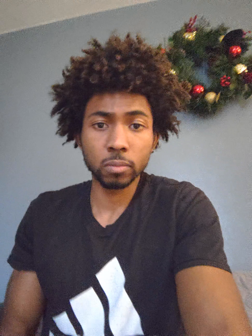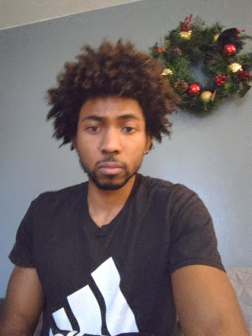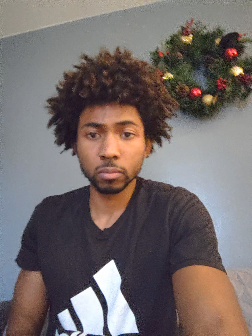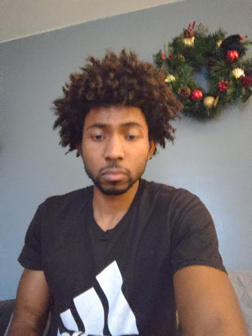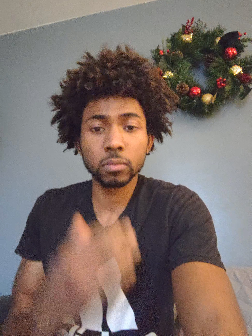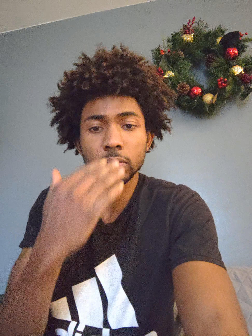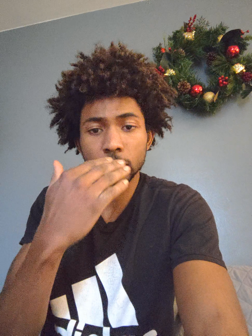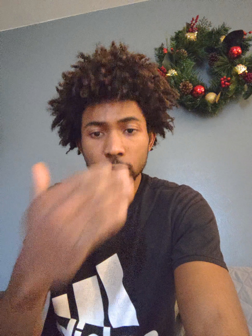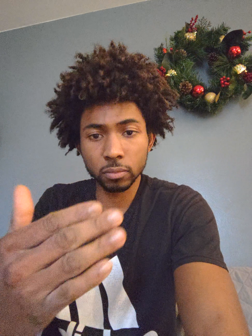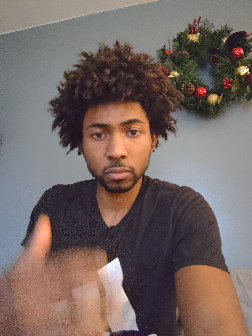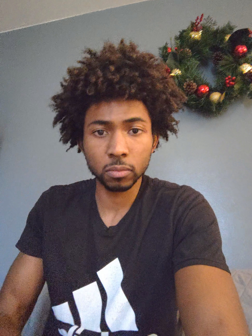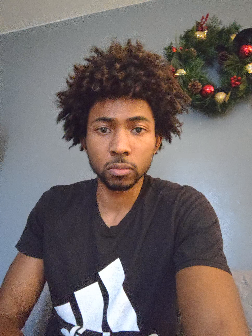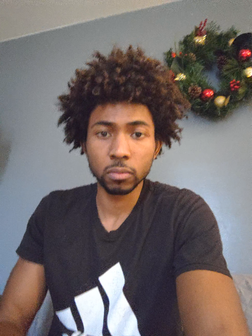thank you